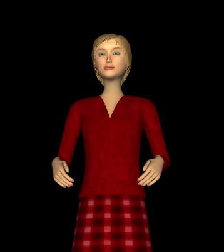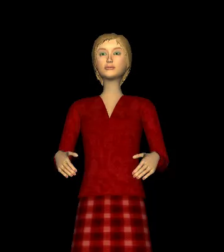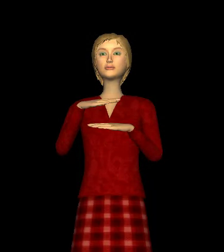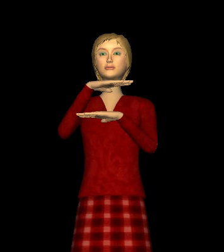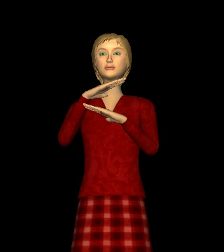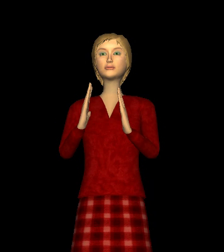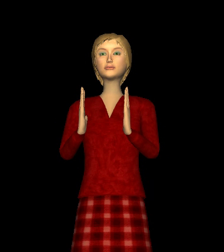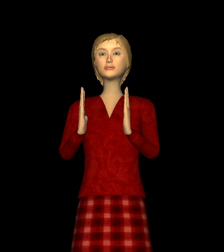مربع